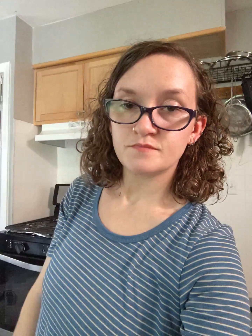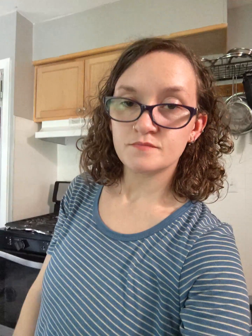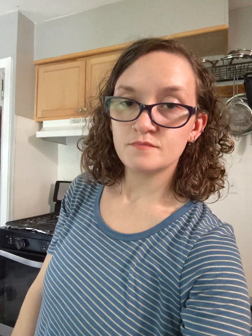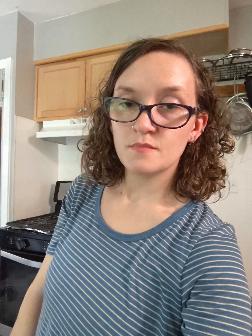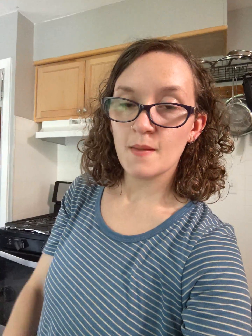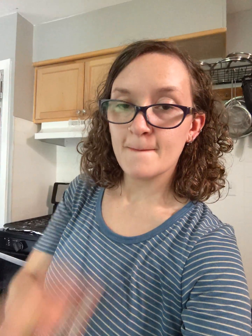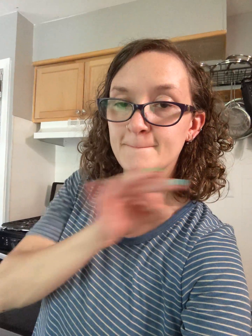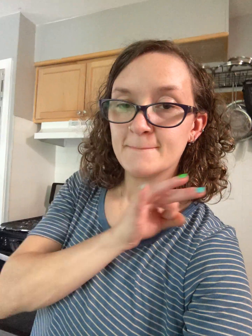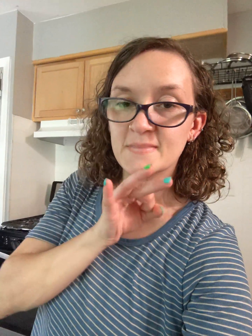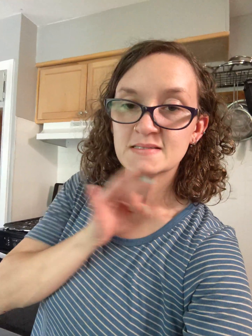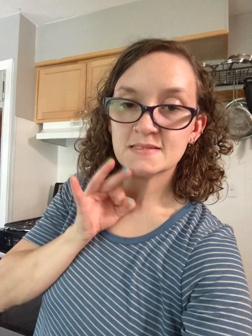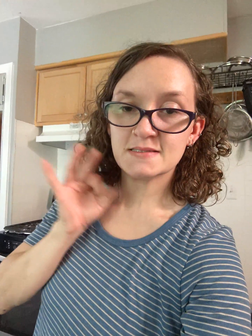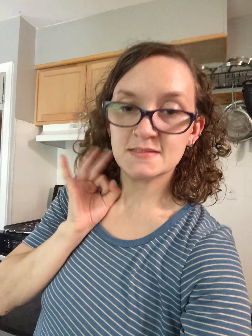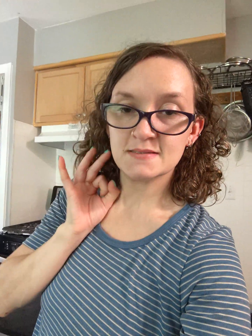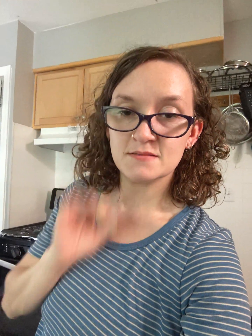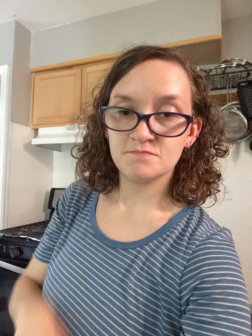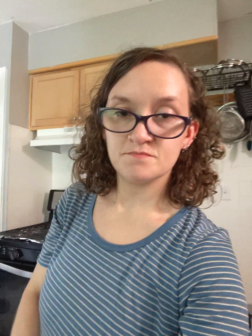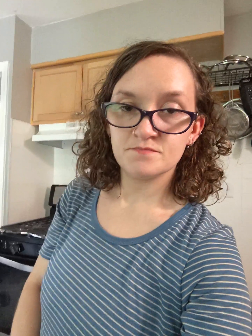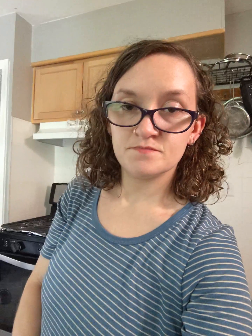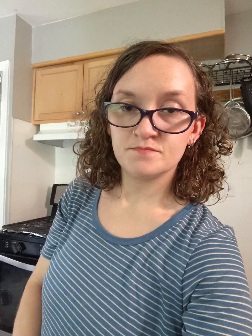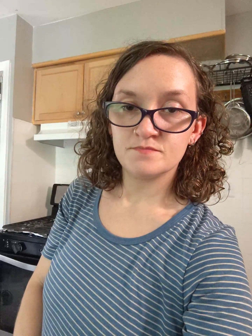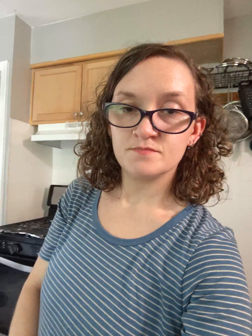beads